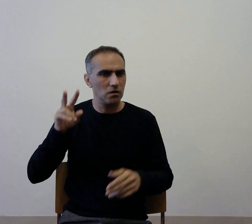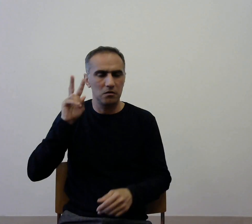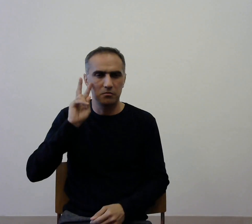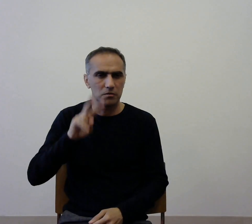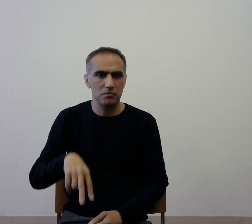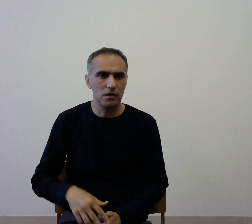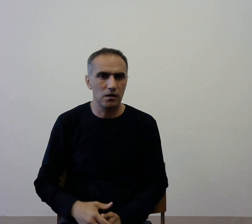bilmir